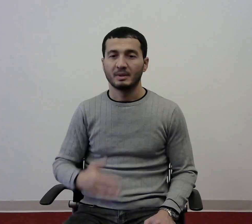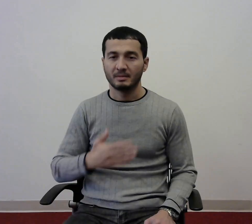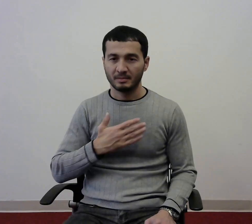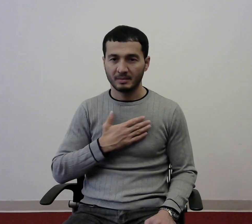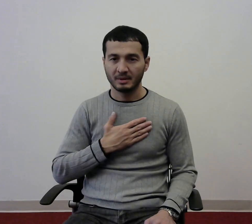mən